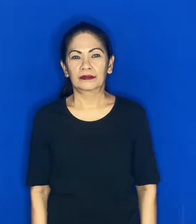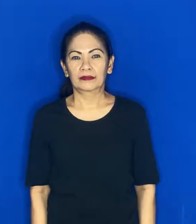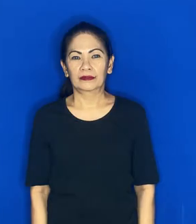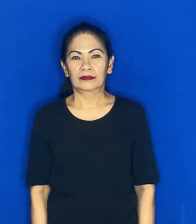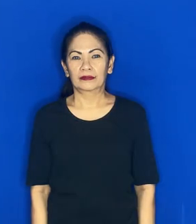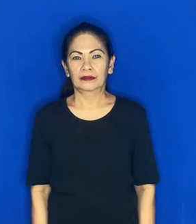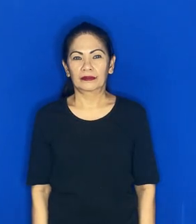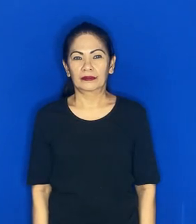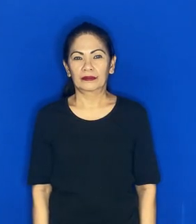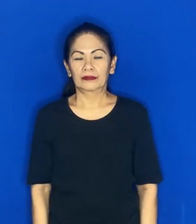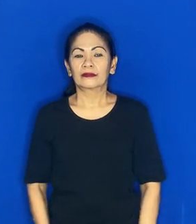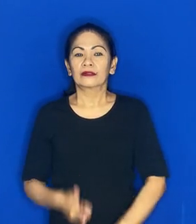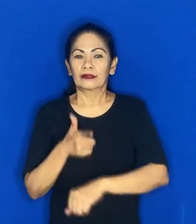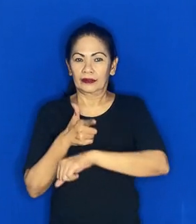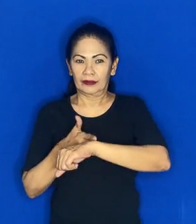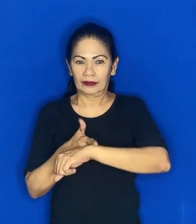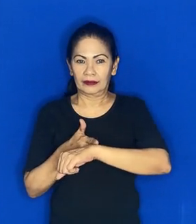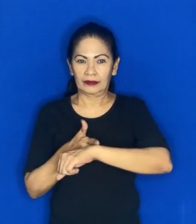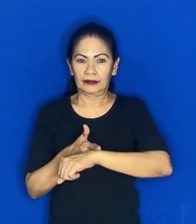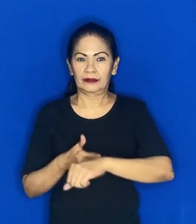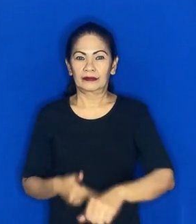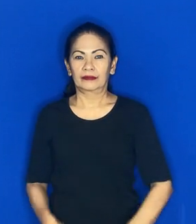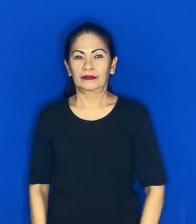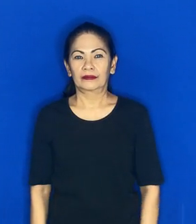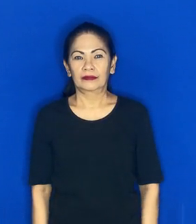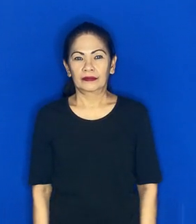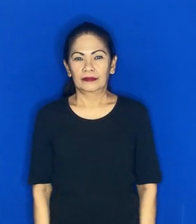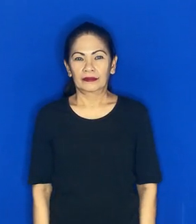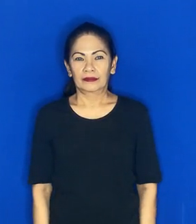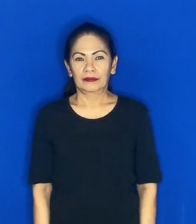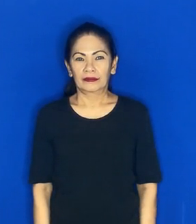gray